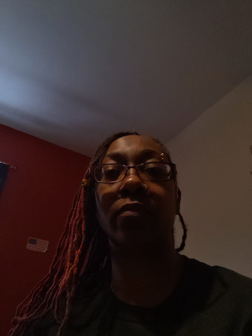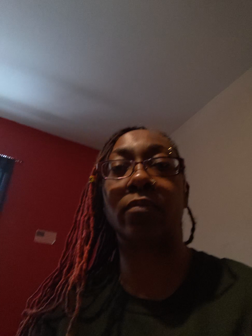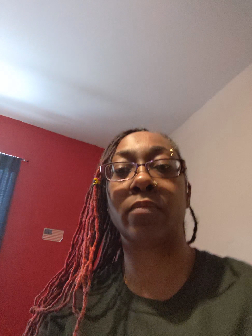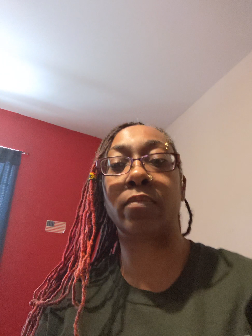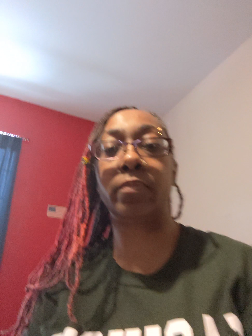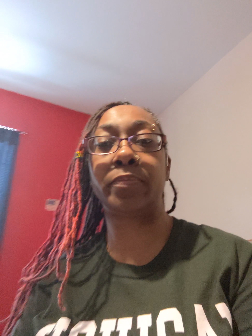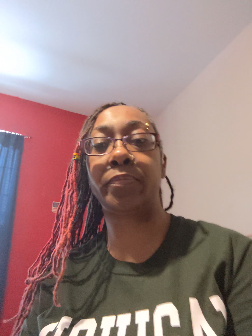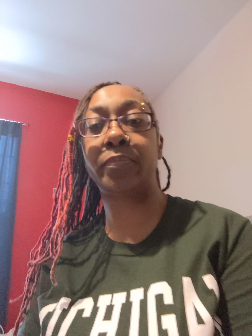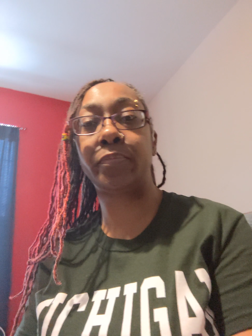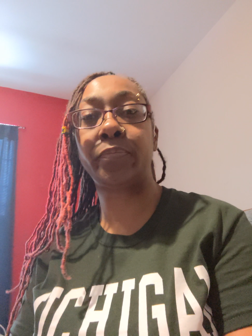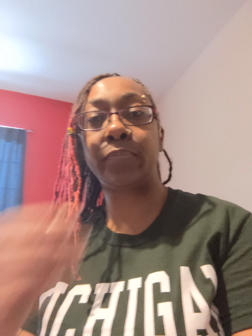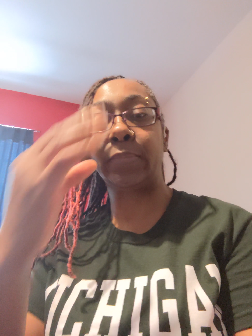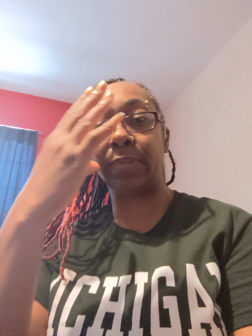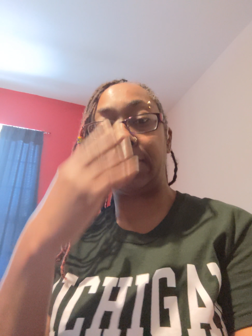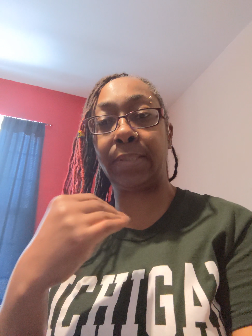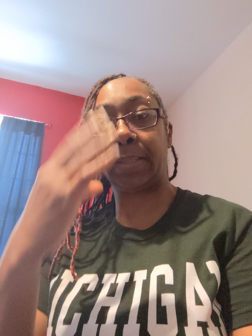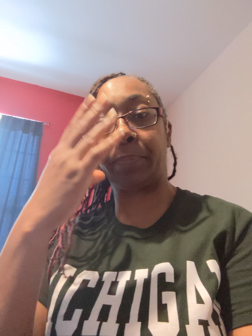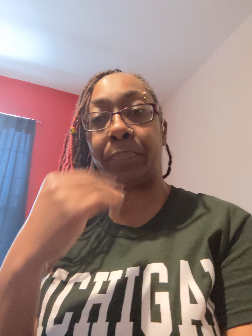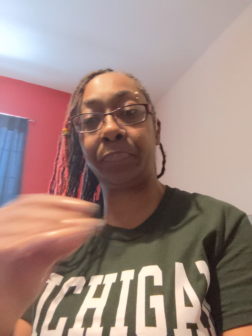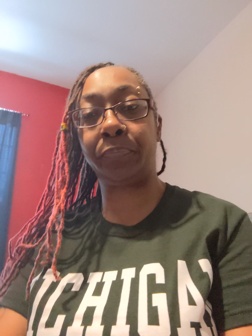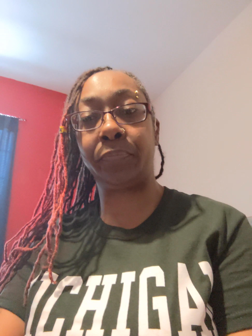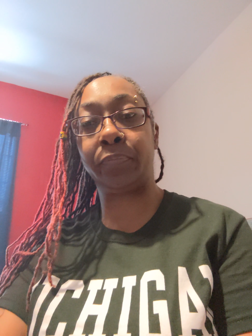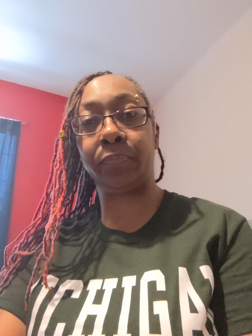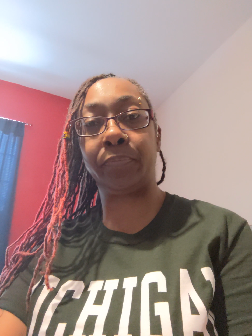sleep